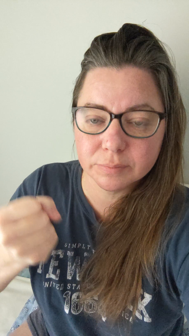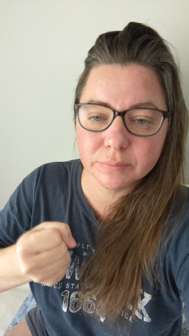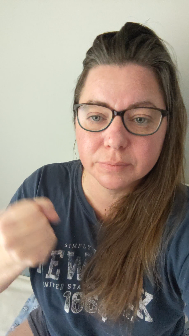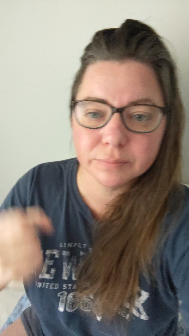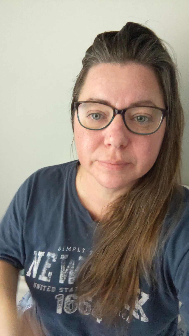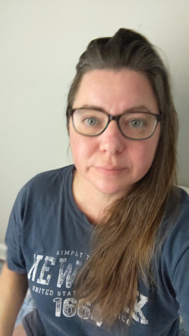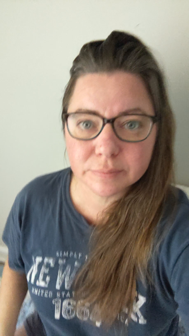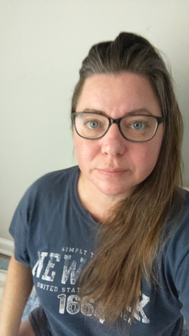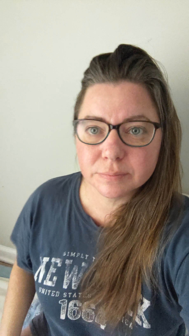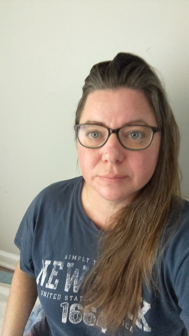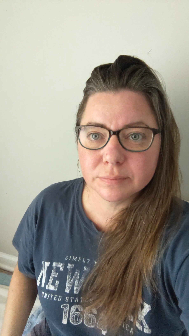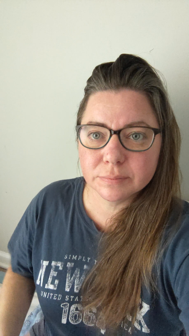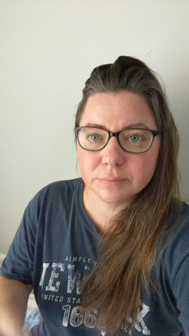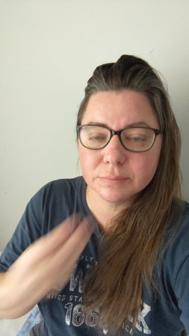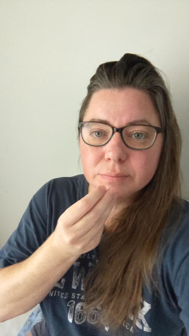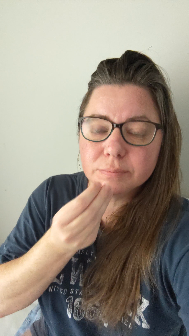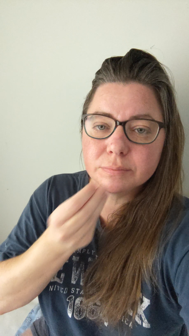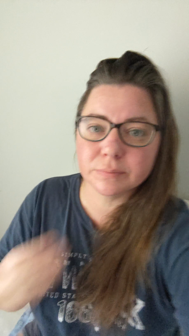eat